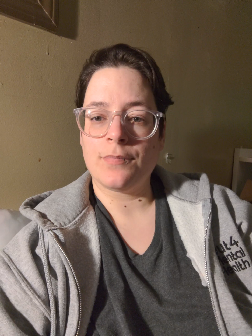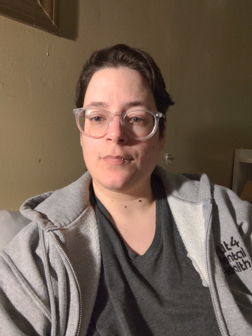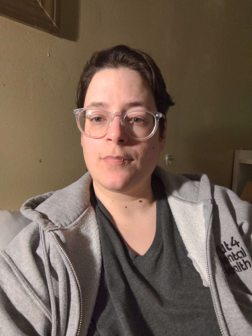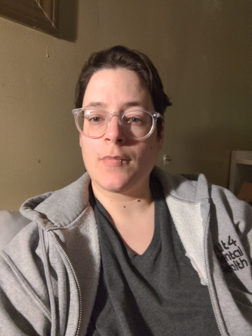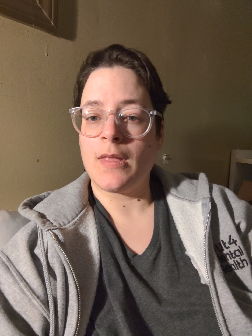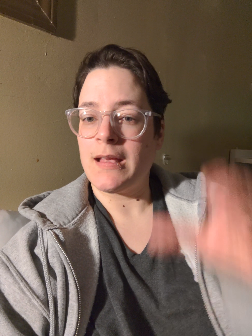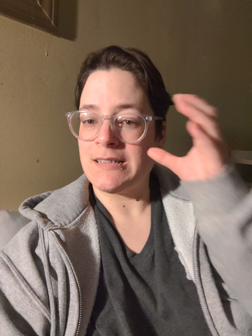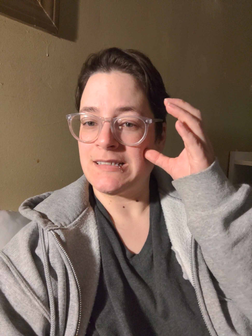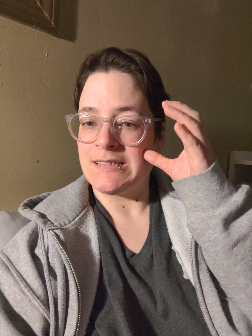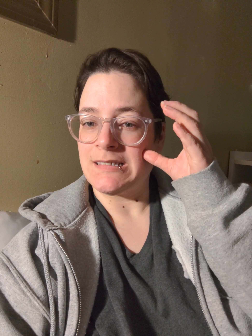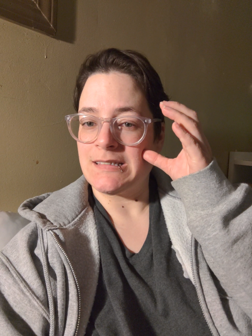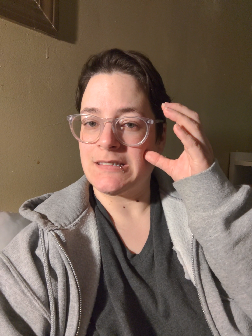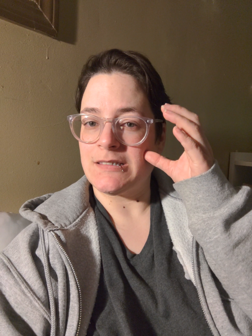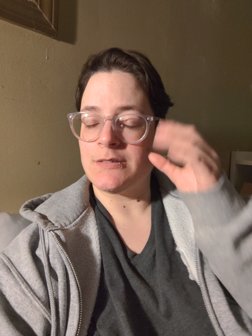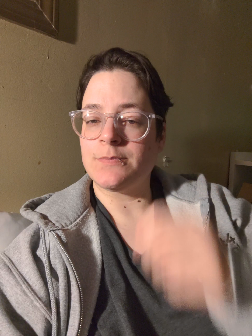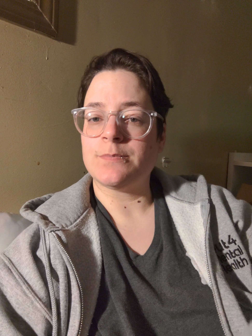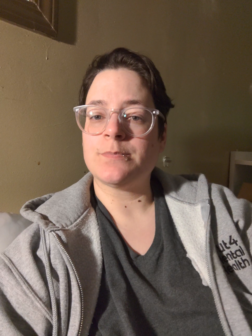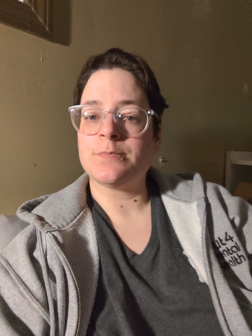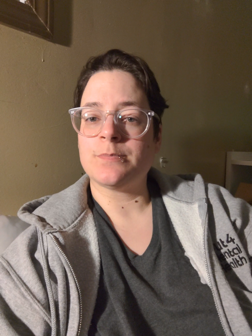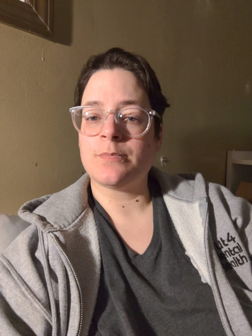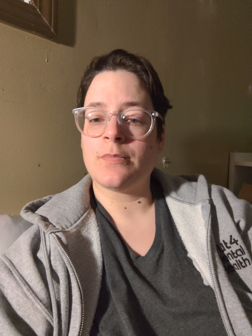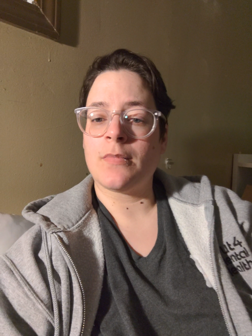listen